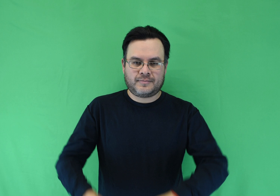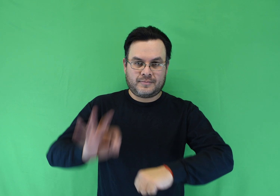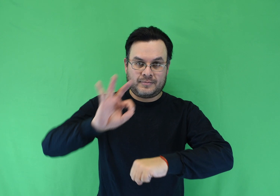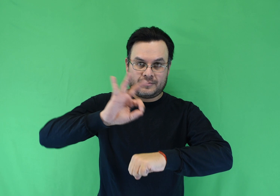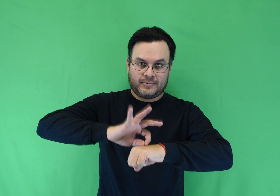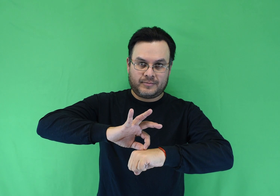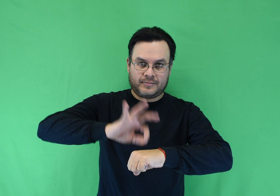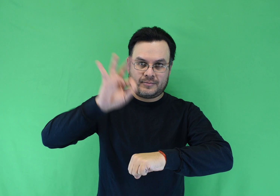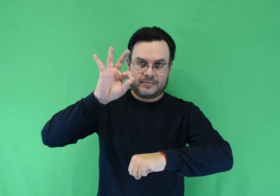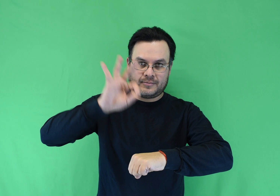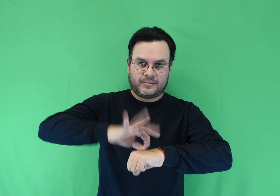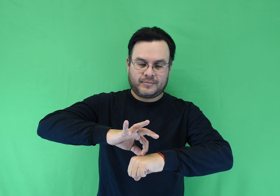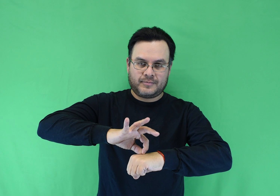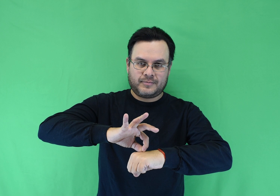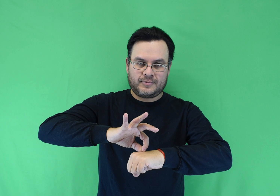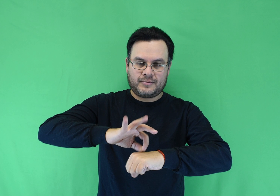farmacia